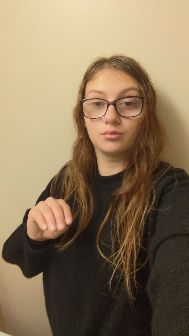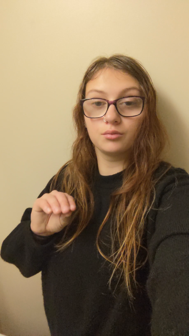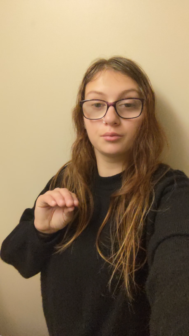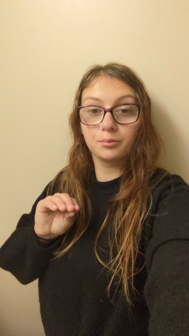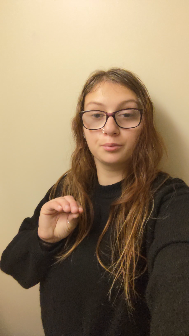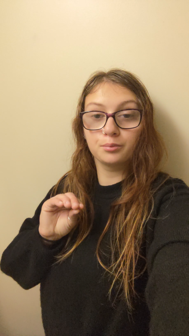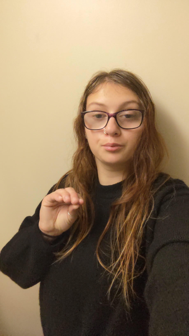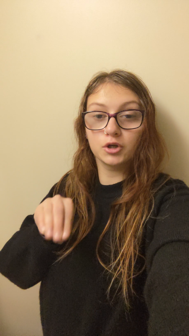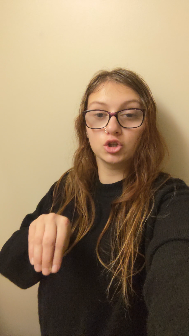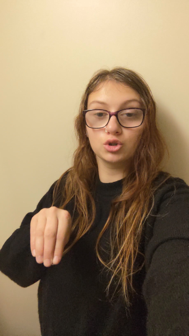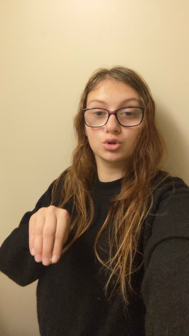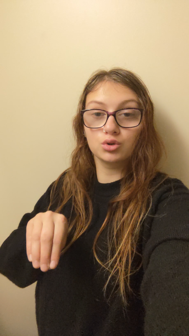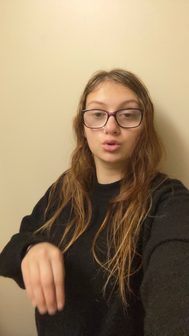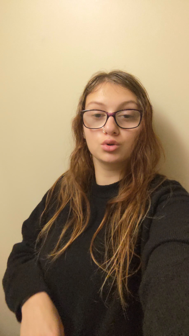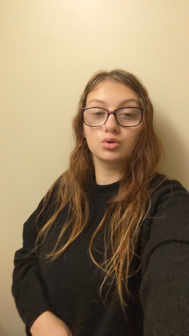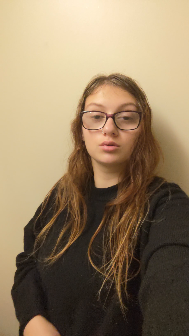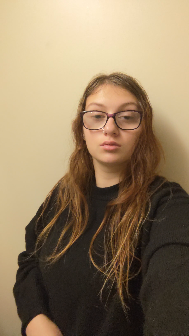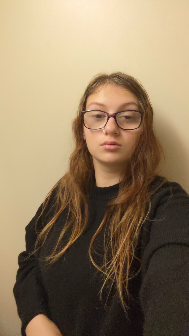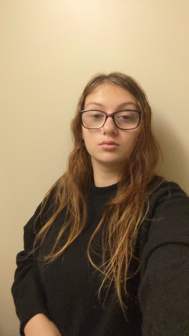put